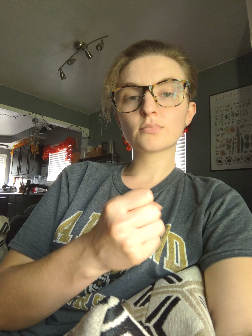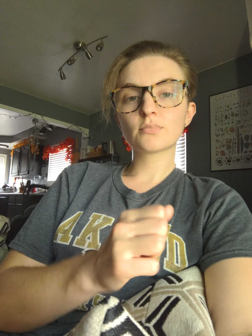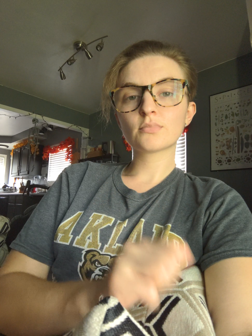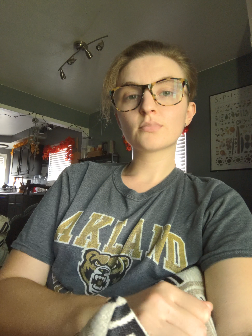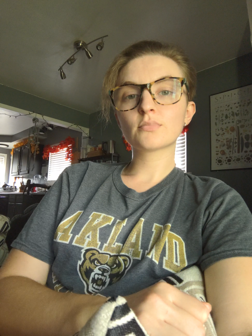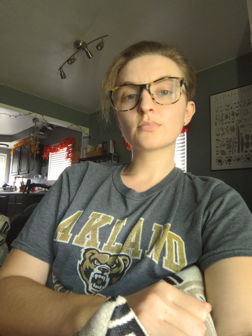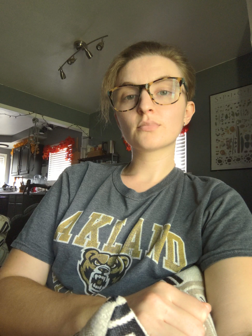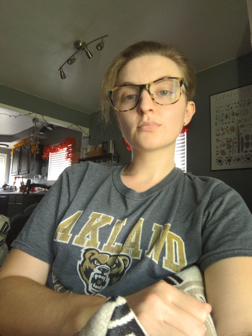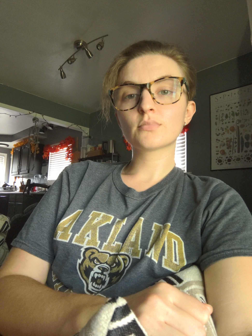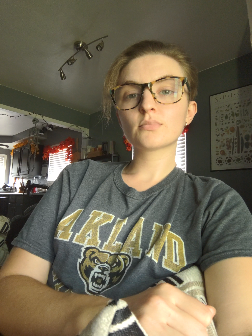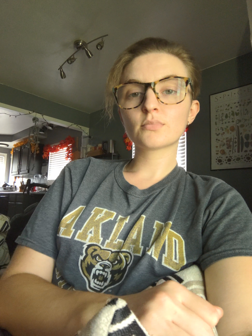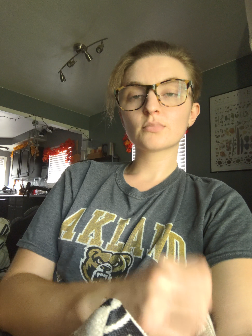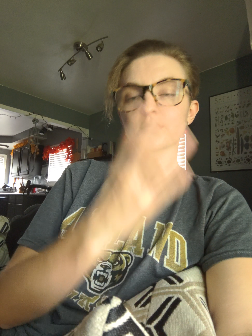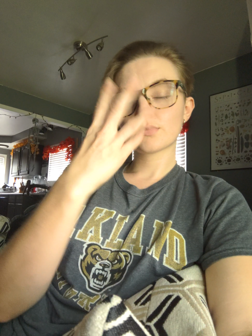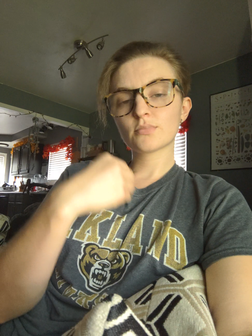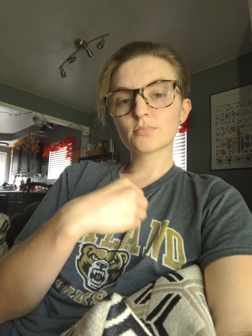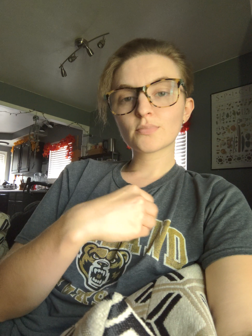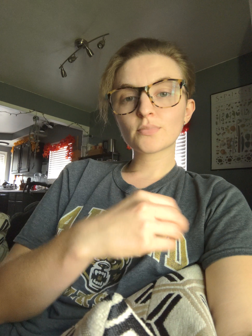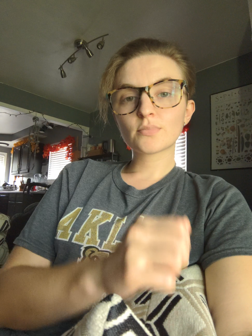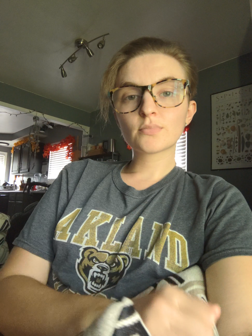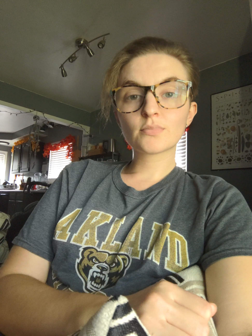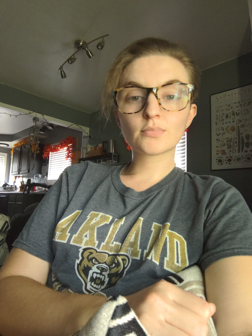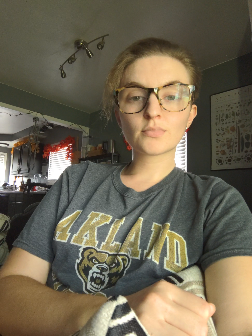asleep